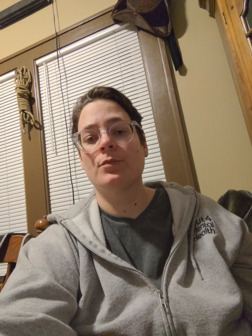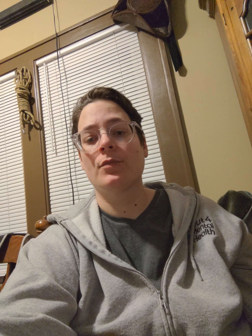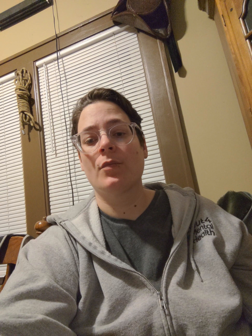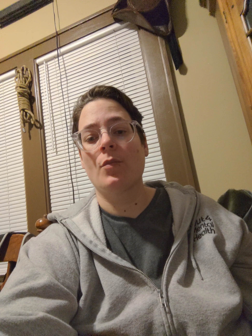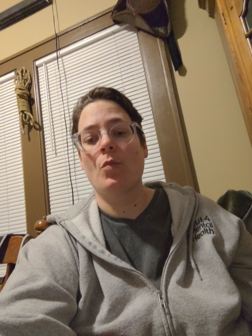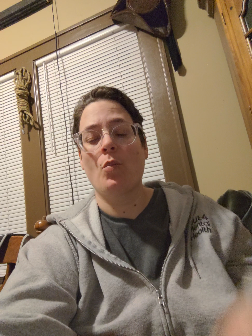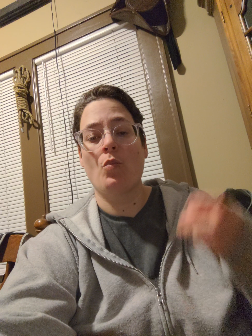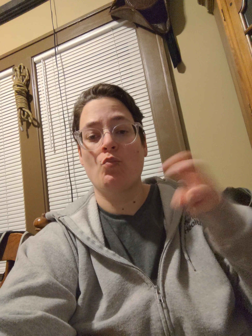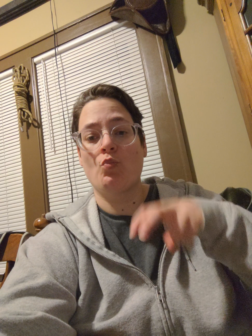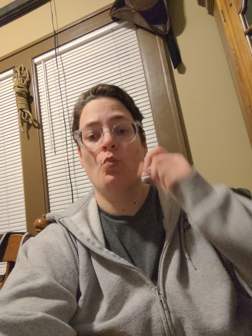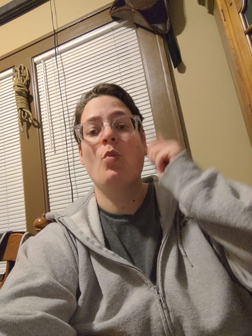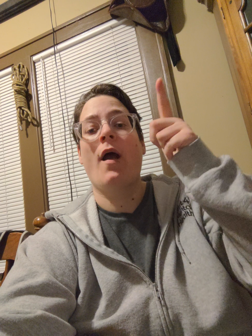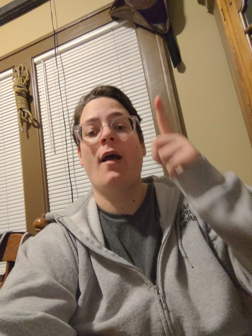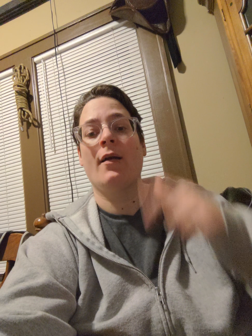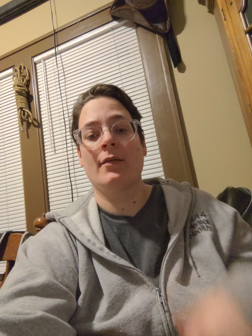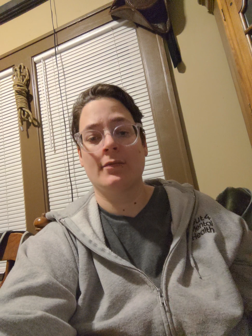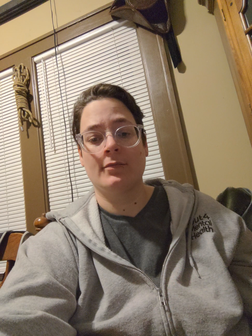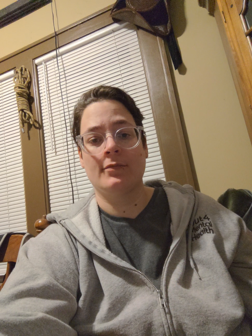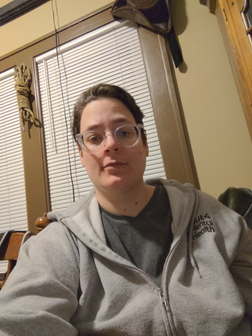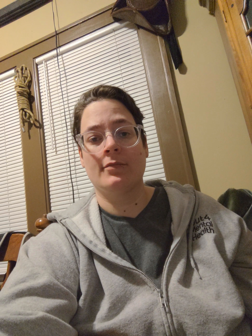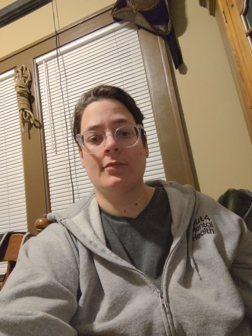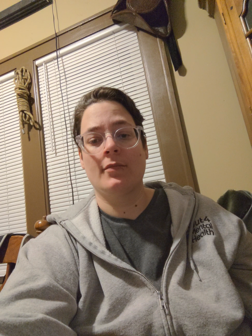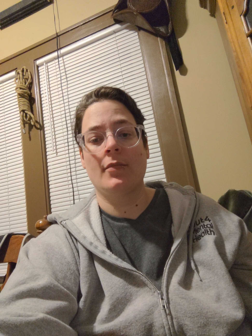awake